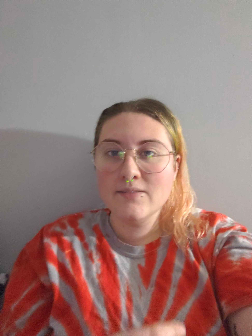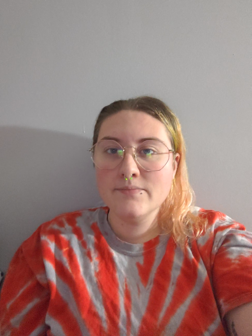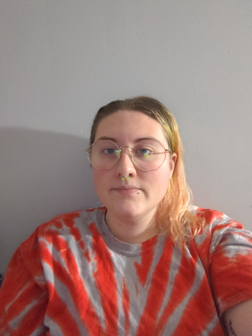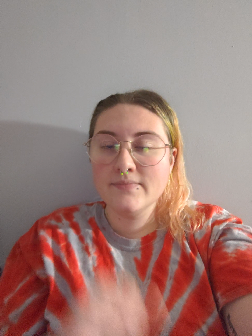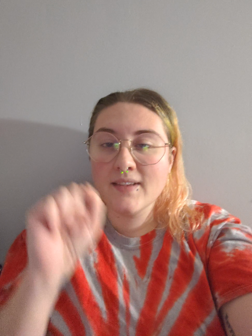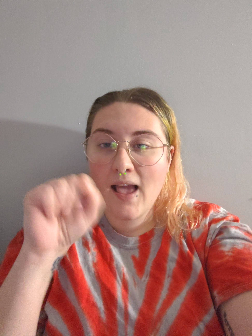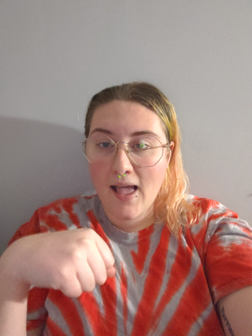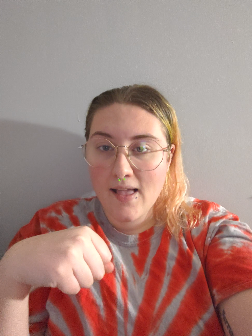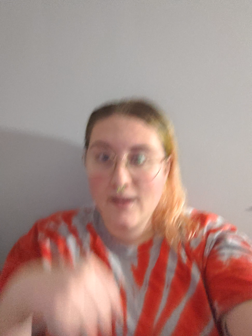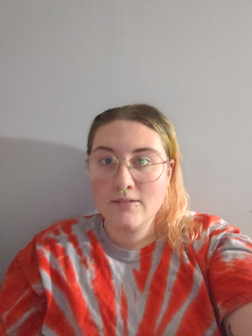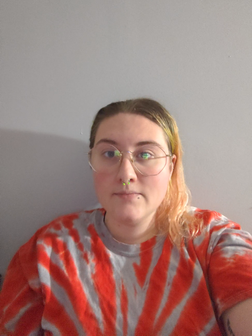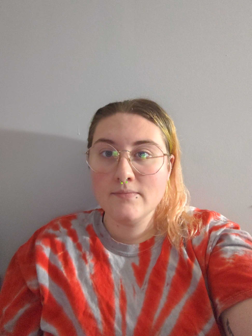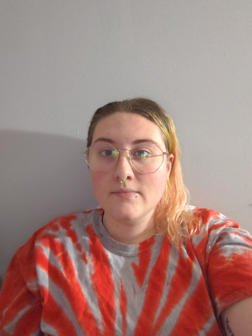can